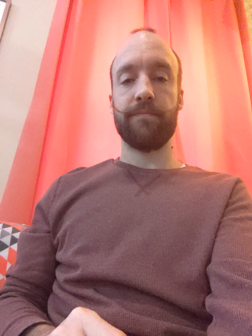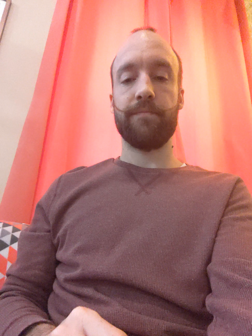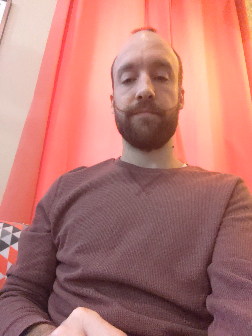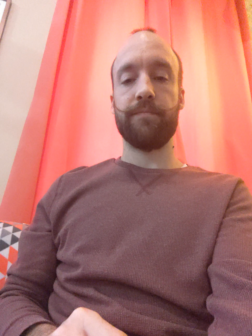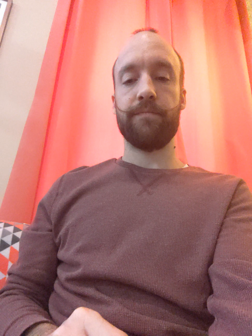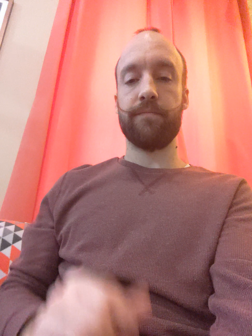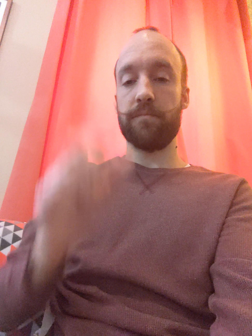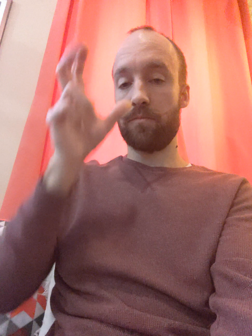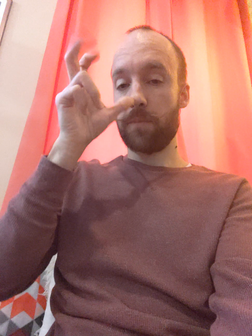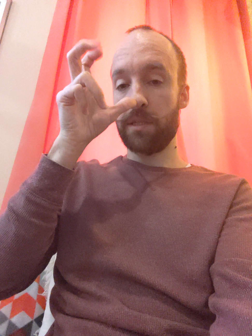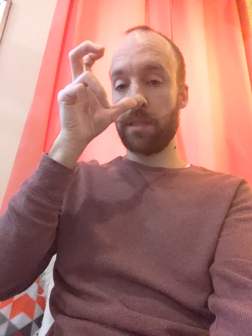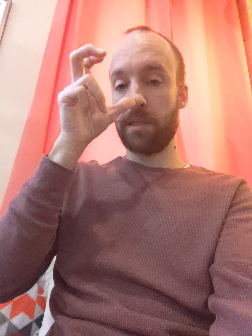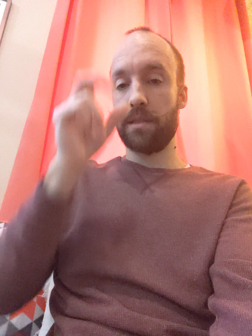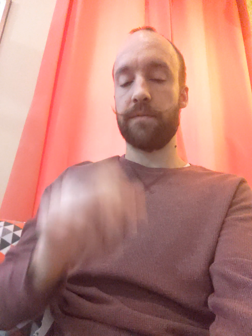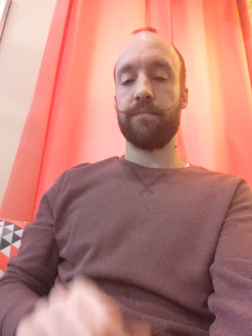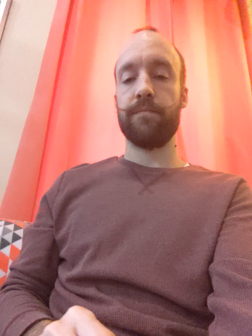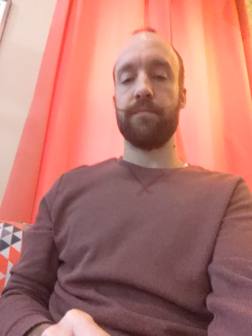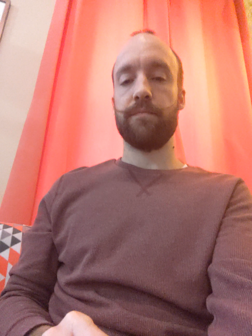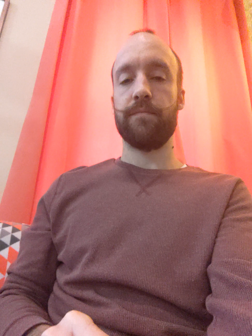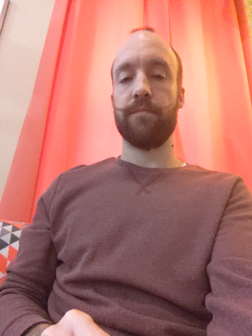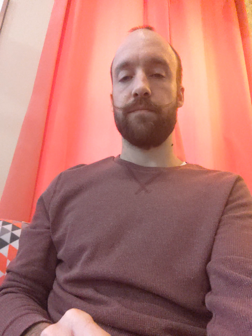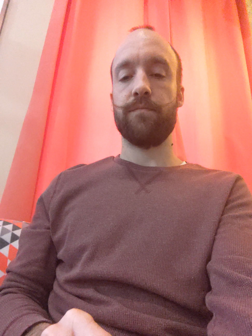bug